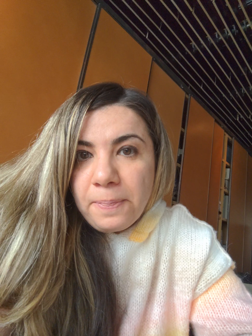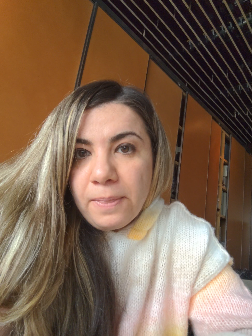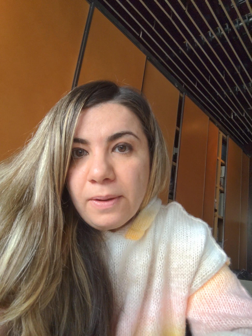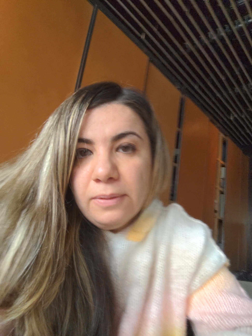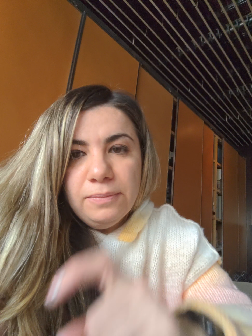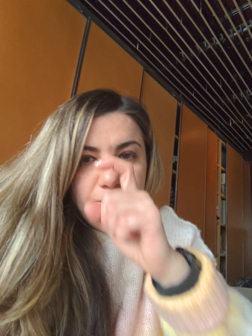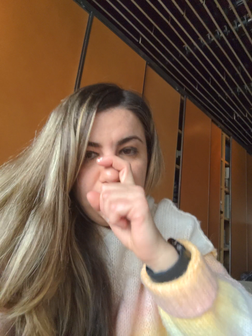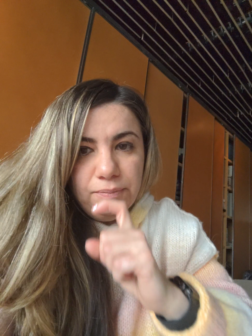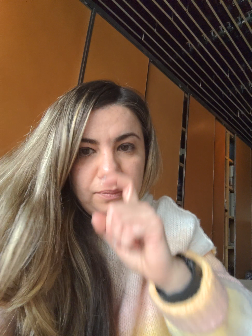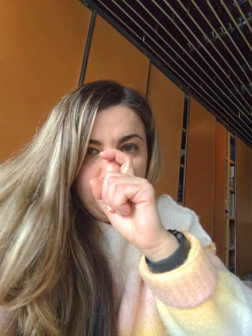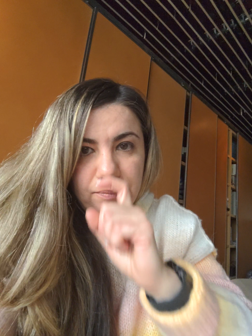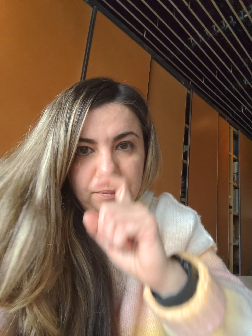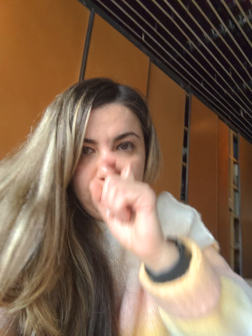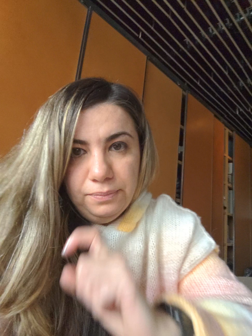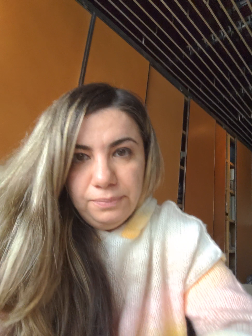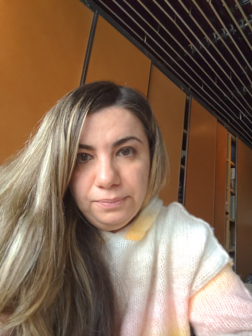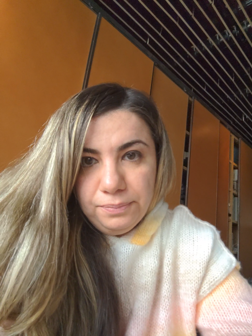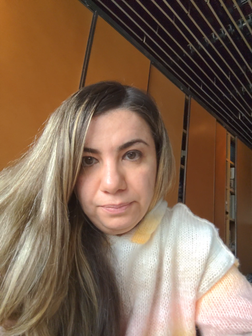doll